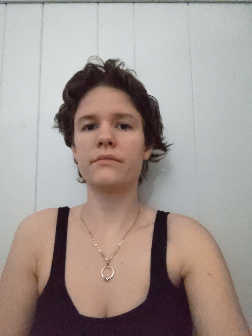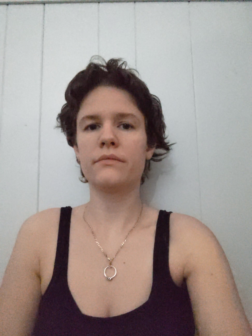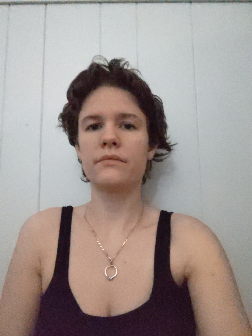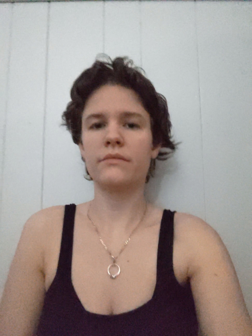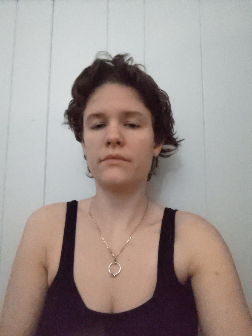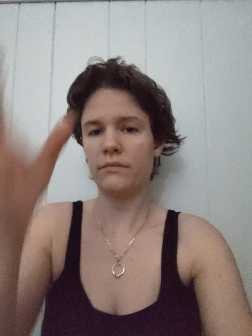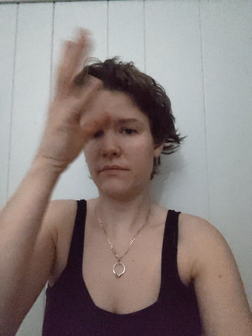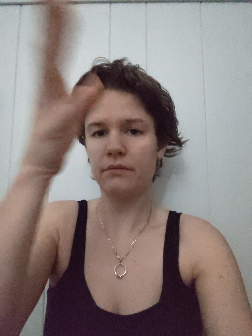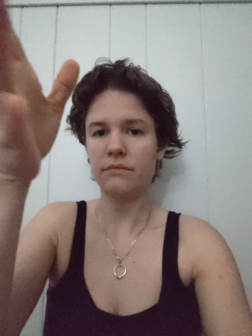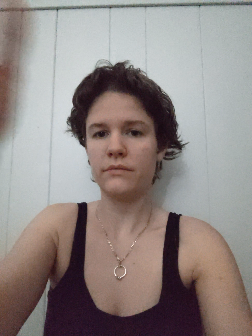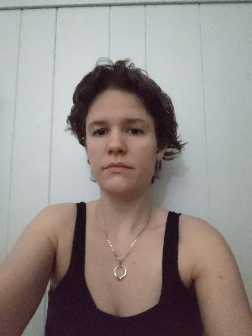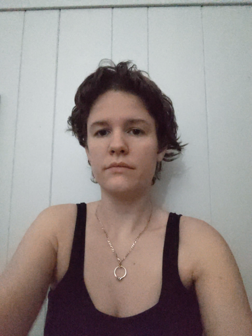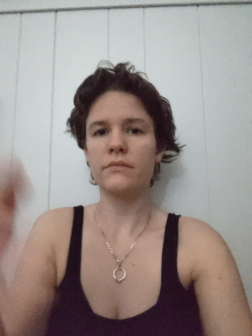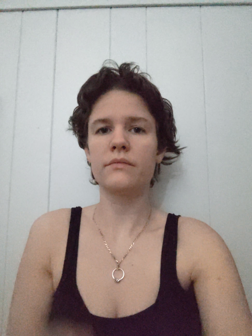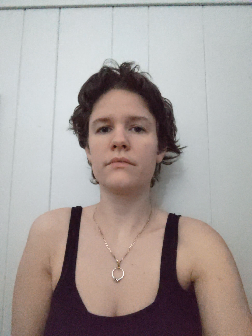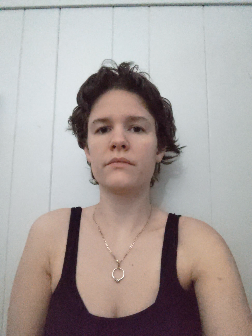grandpa